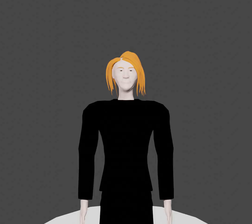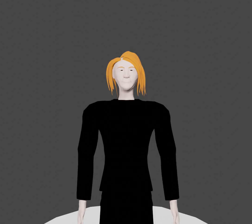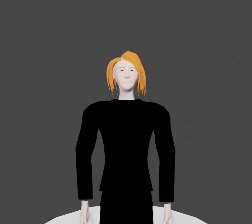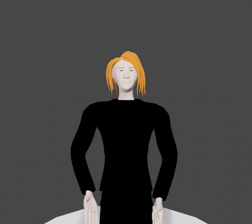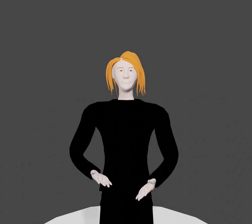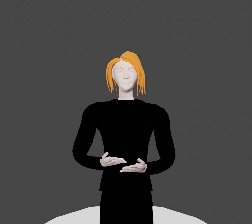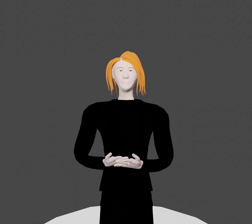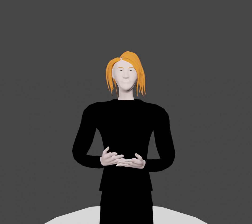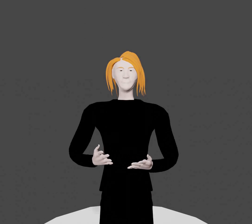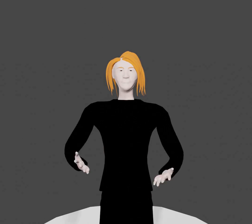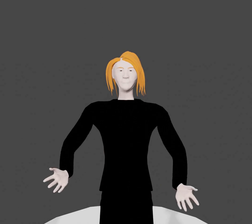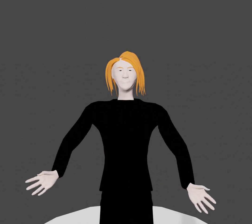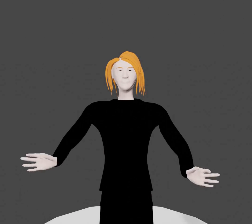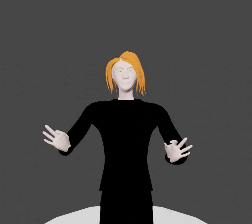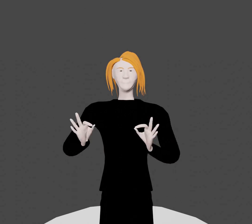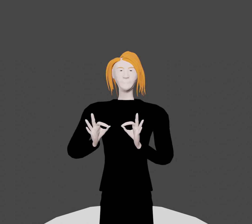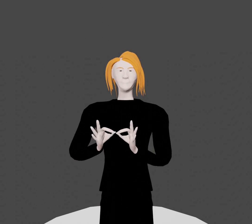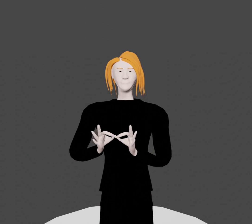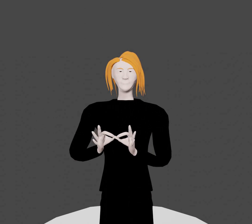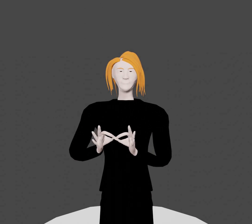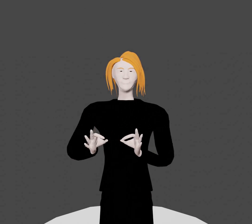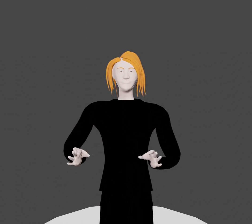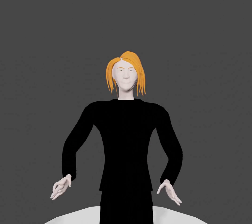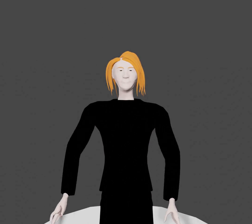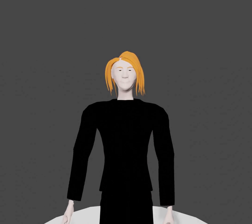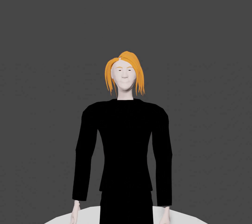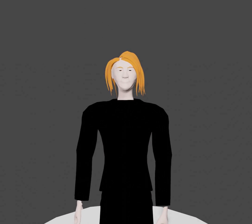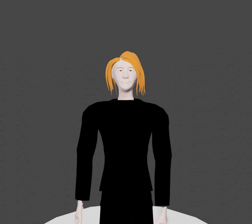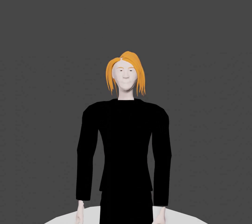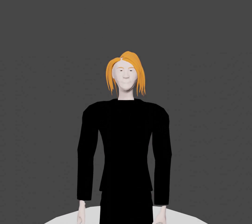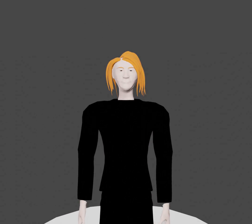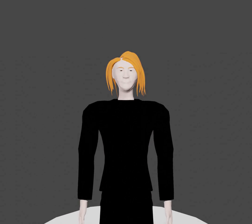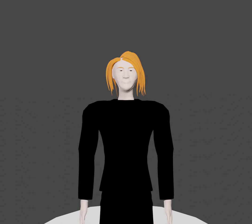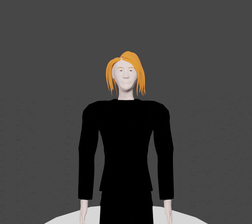Asset